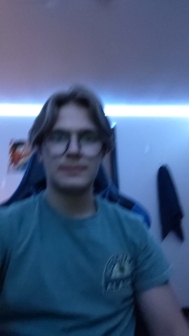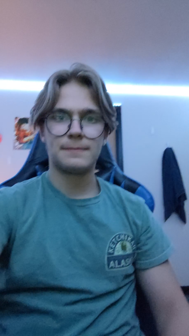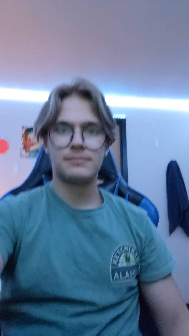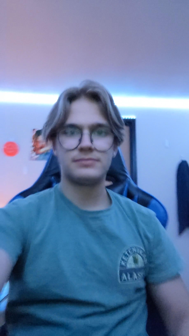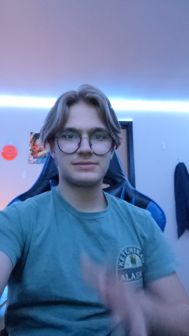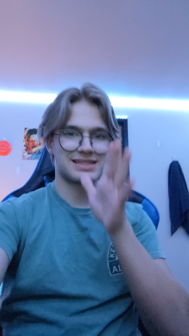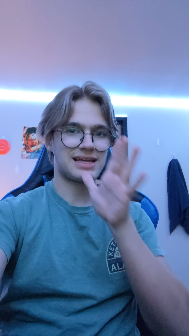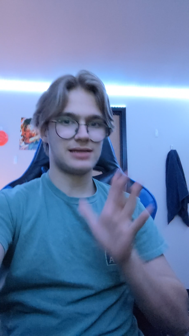lady